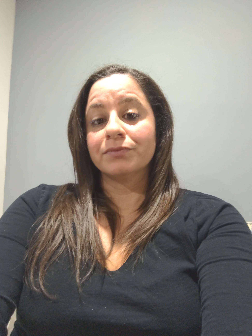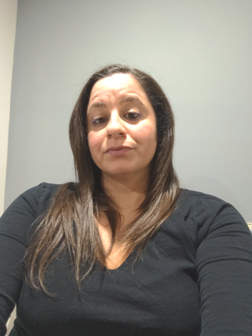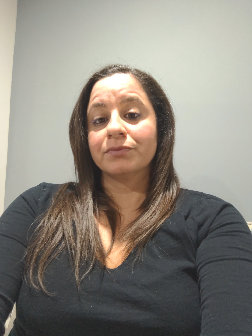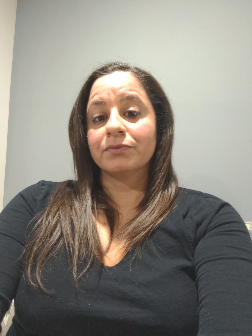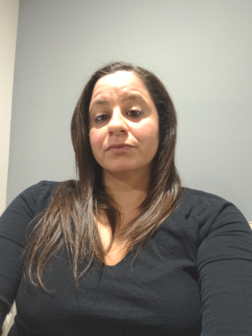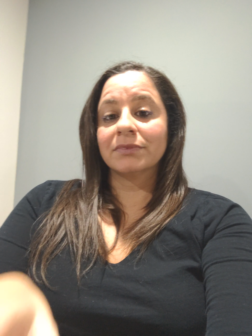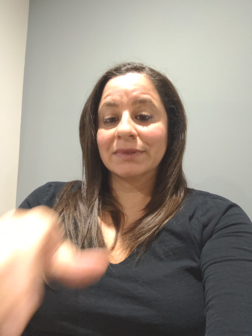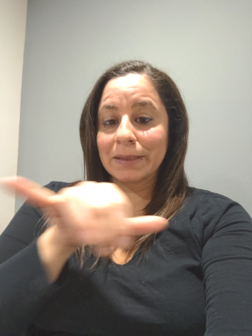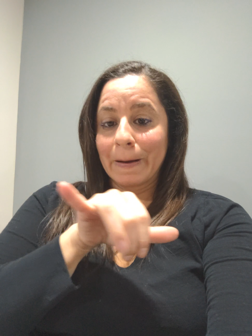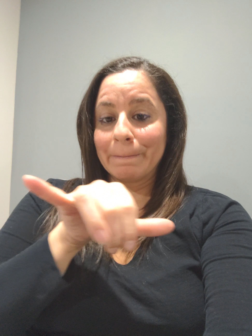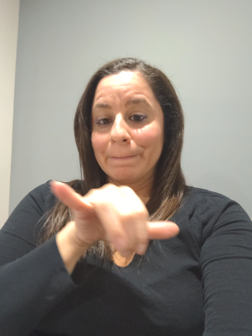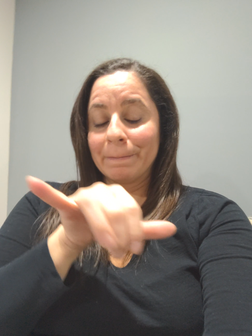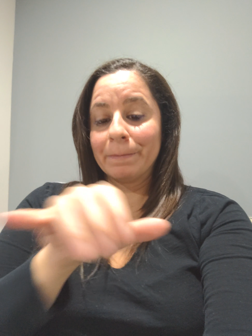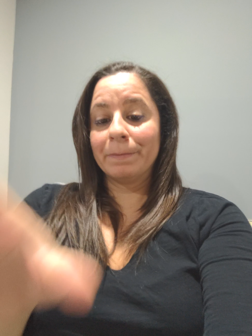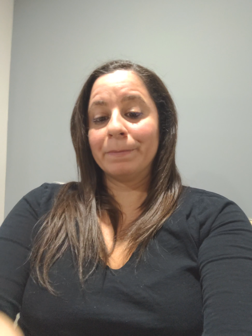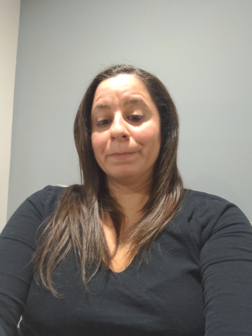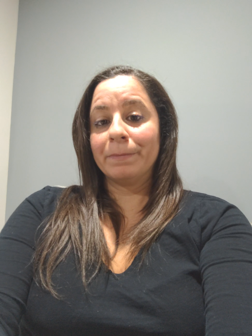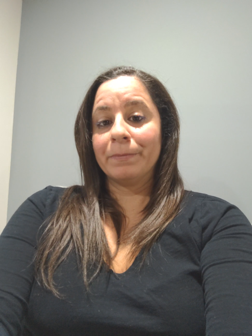same